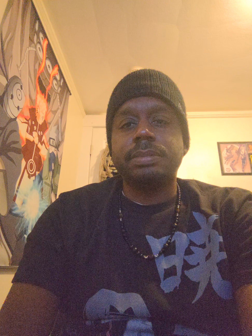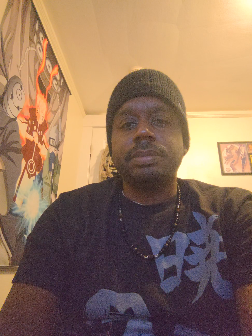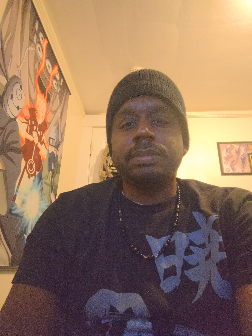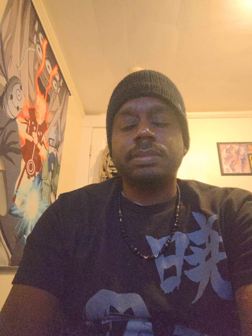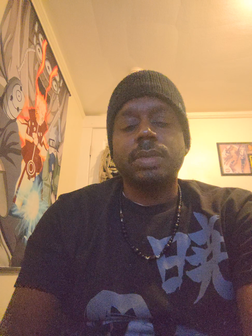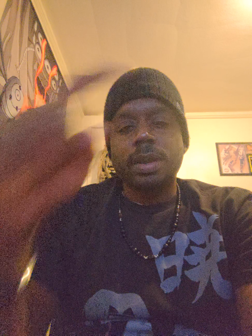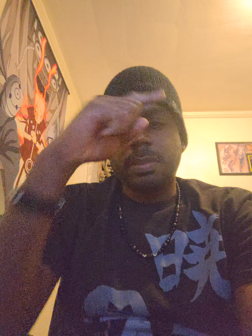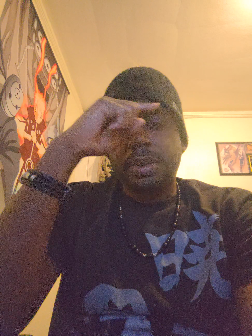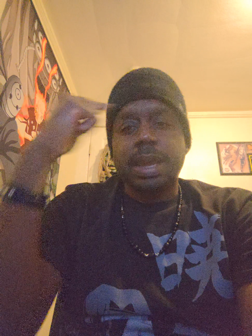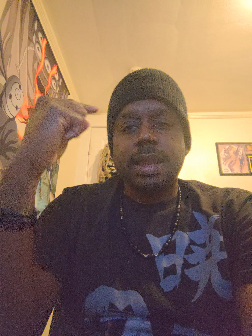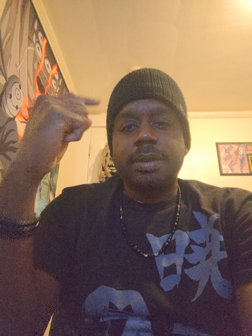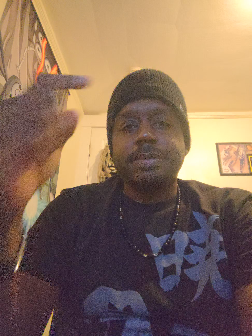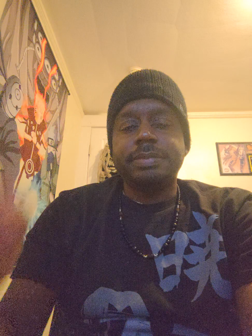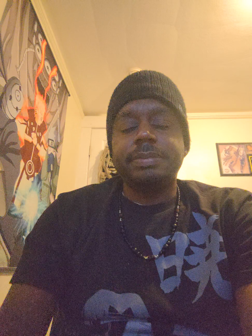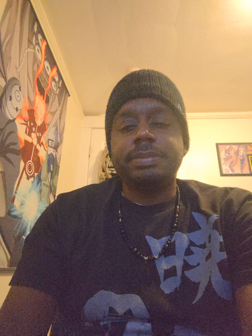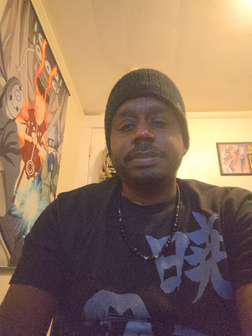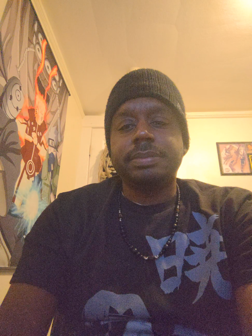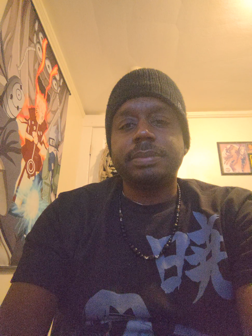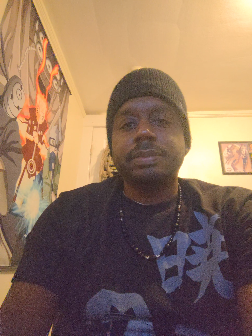black